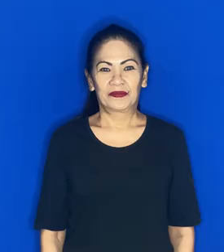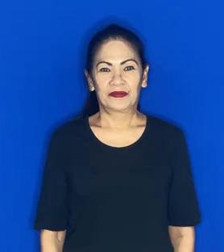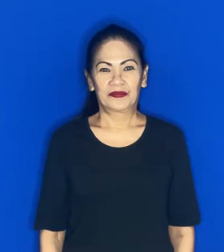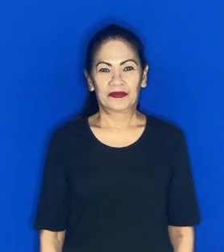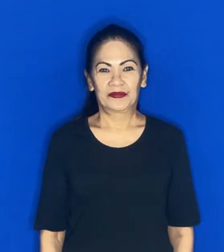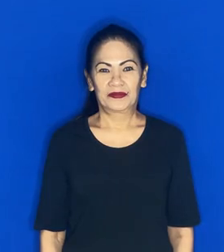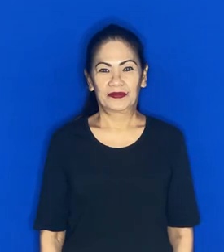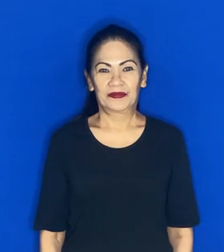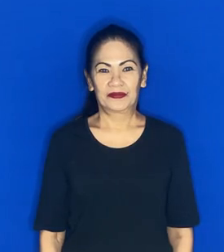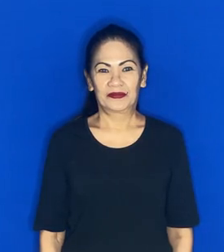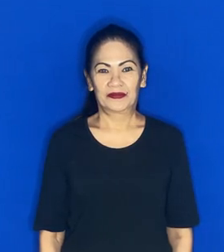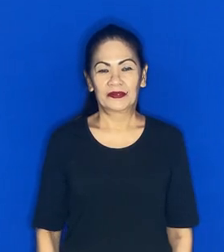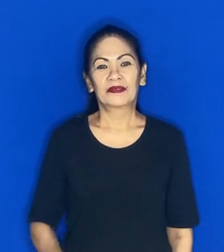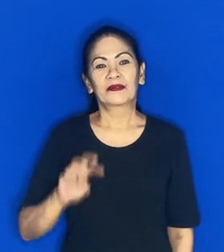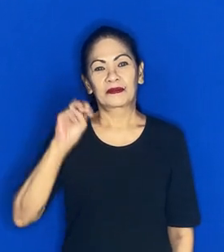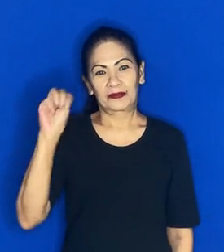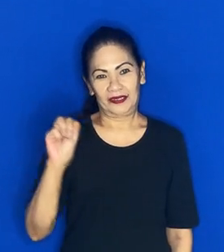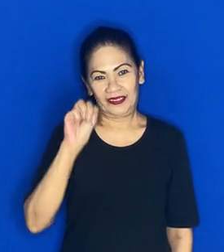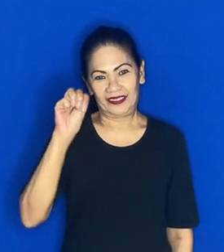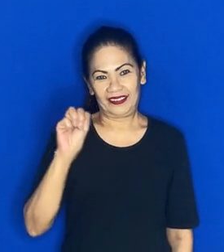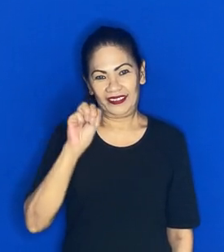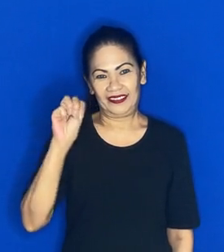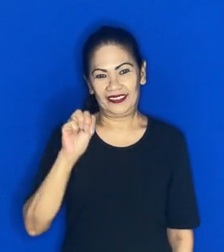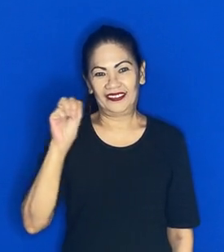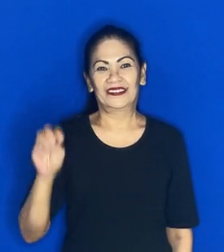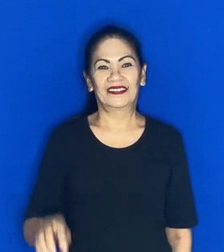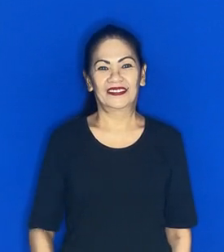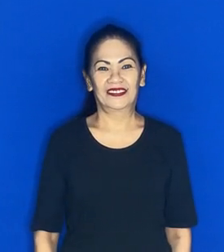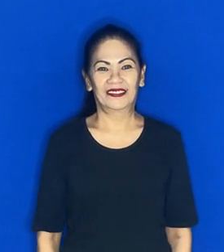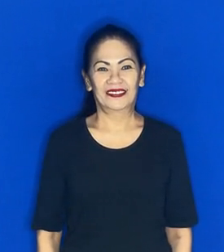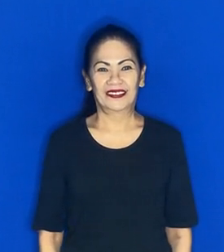monday